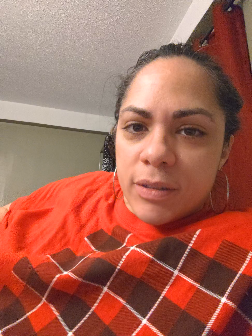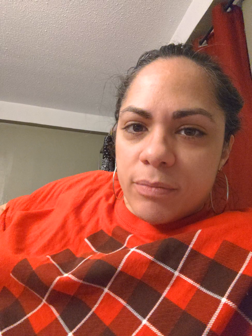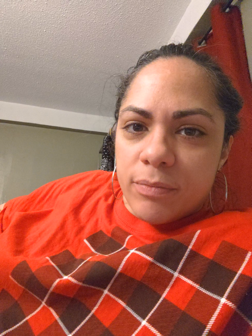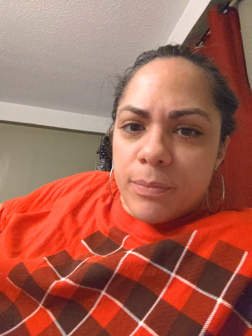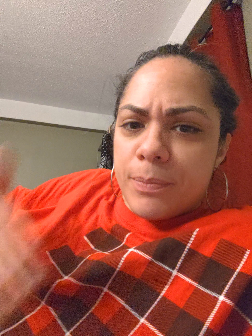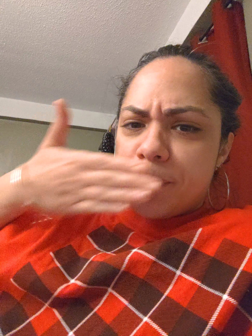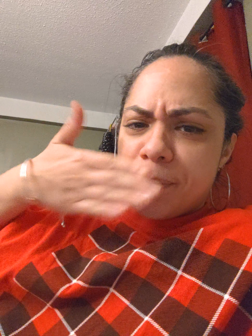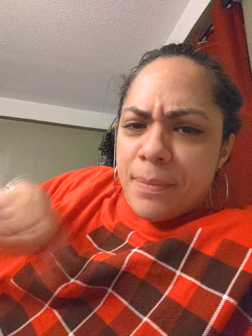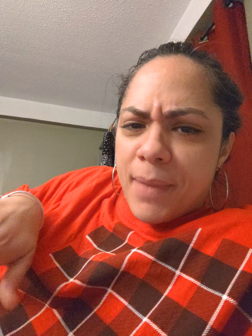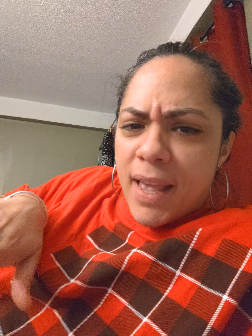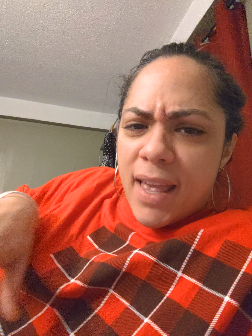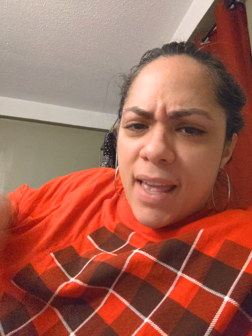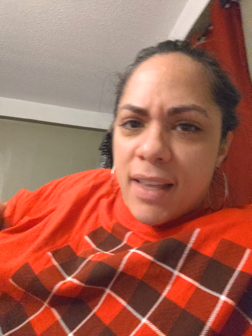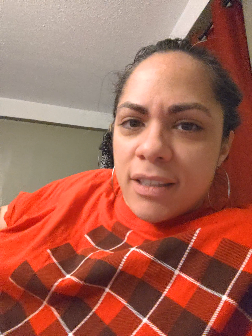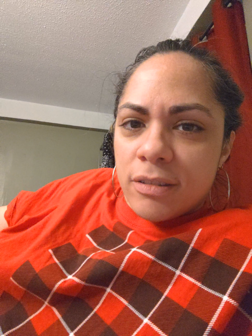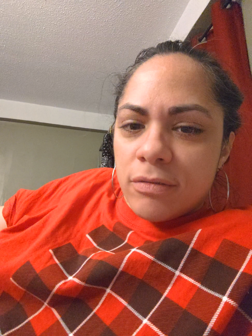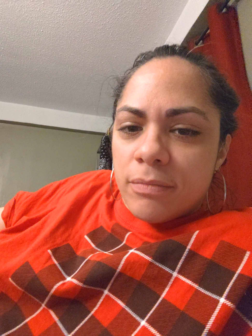bad